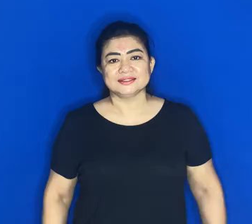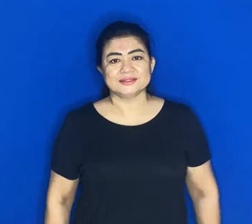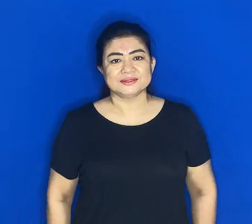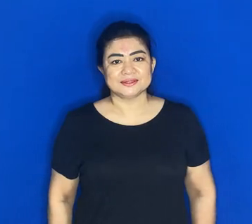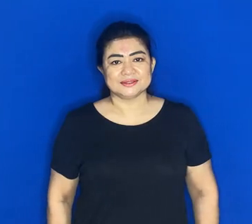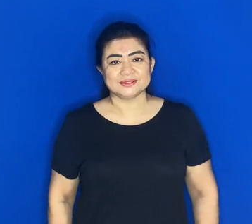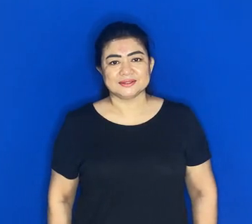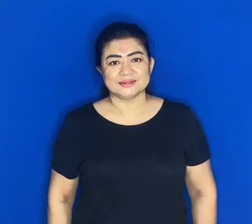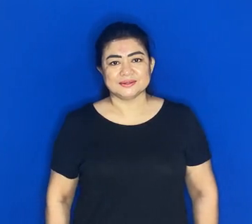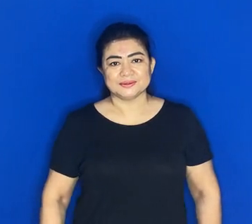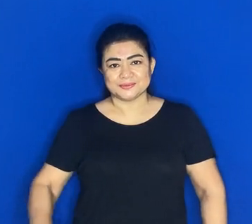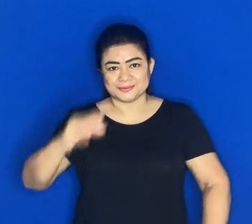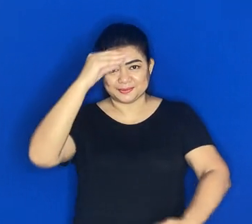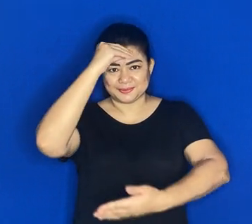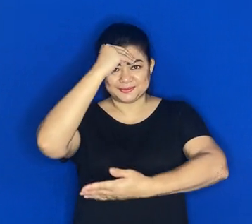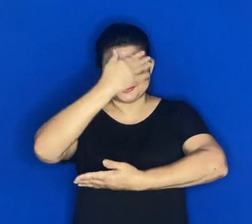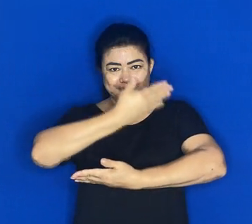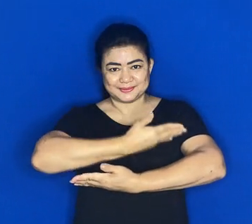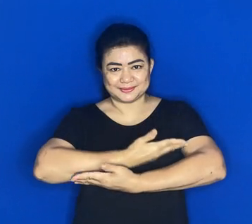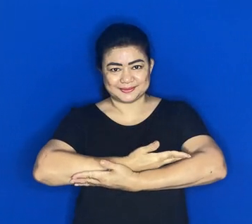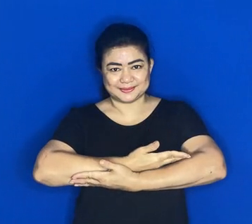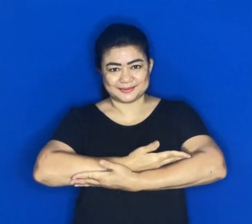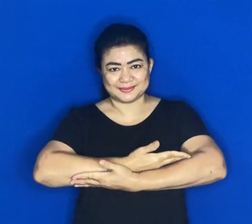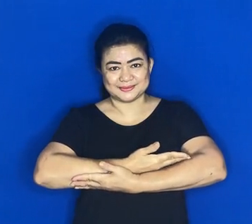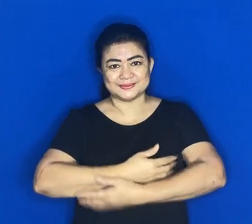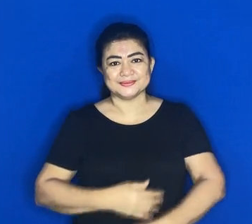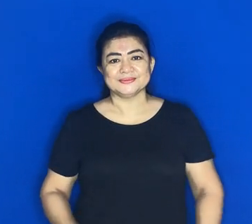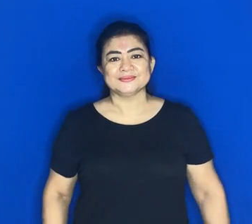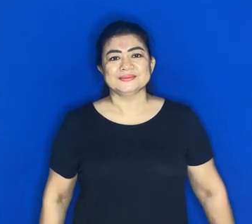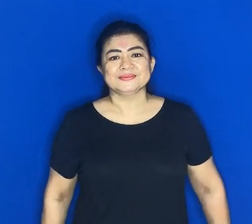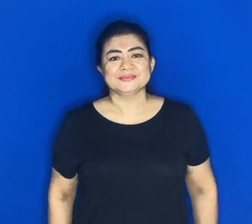son